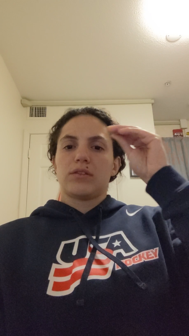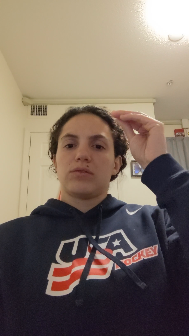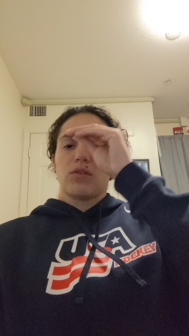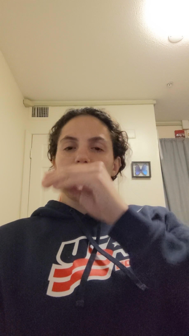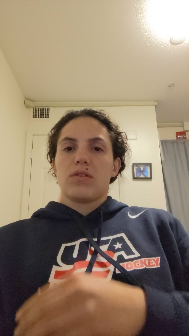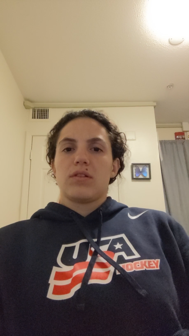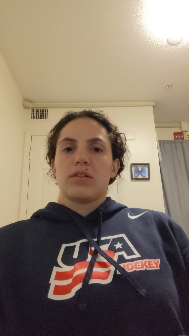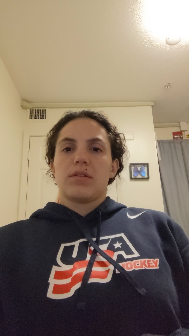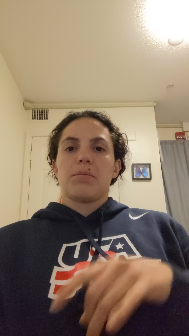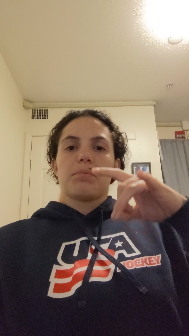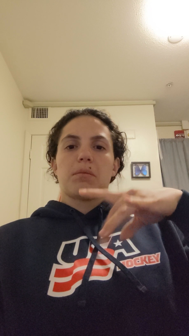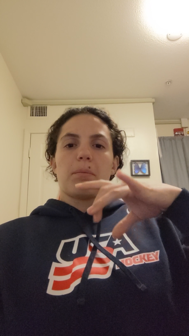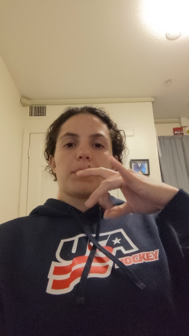pumpkin